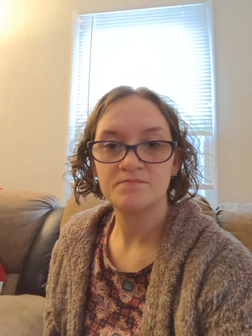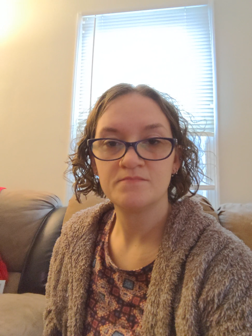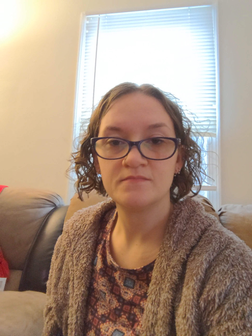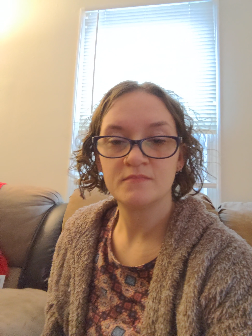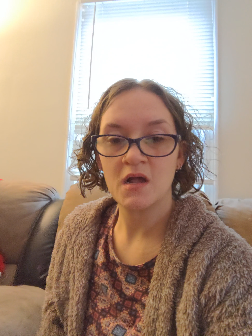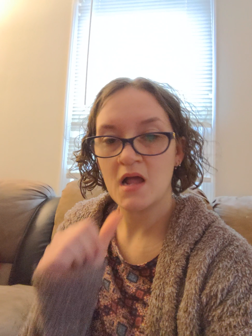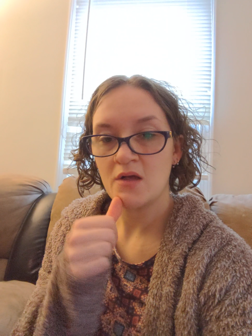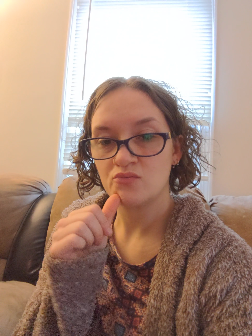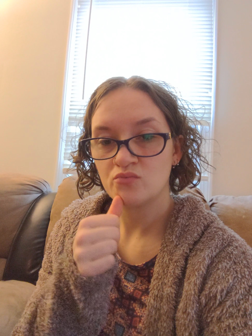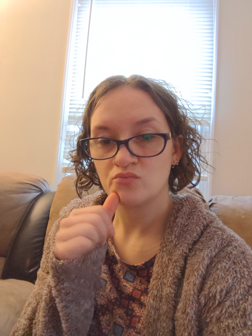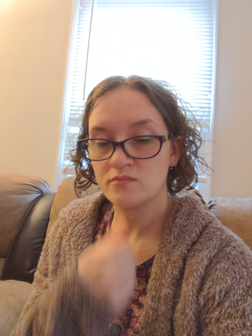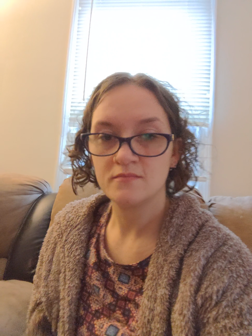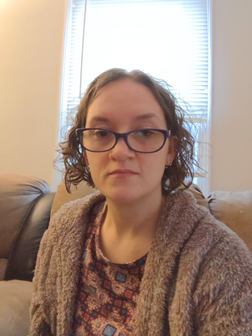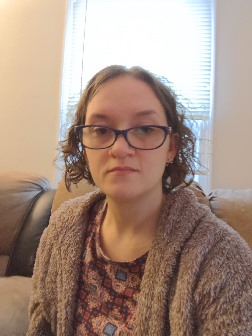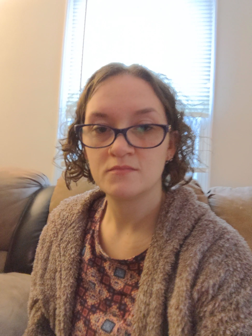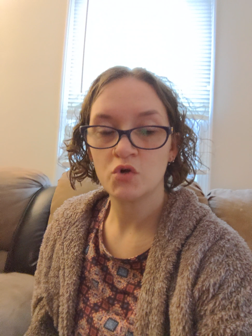owie